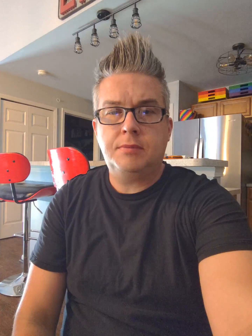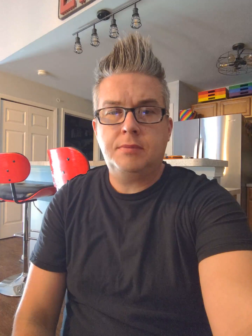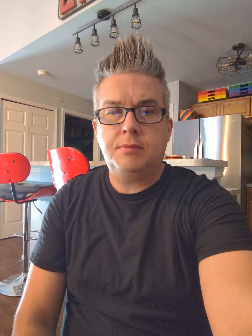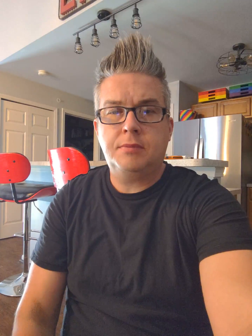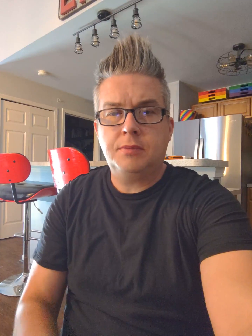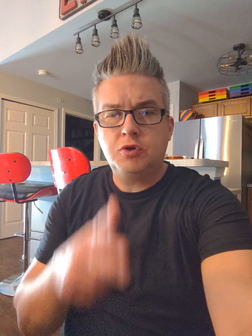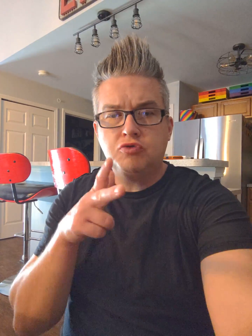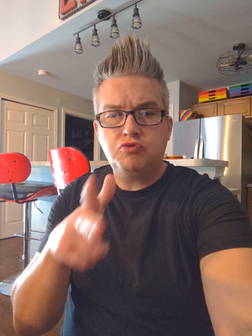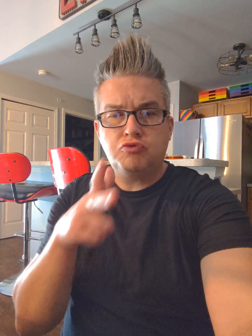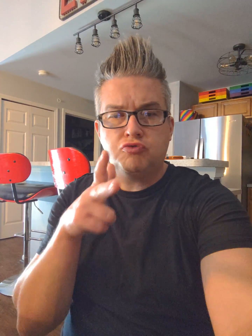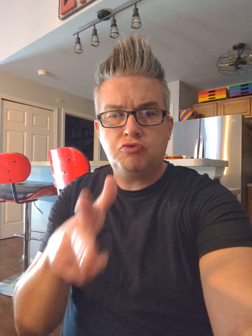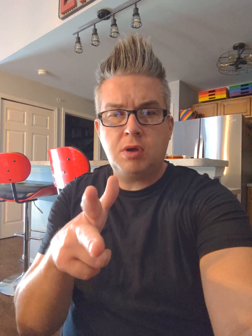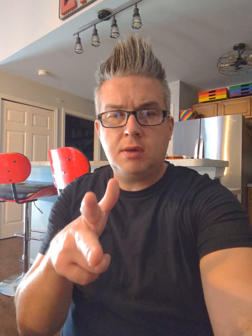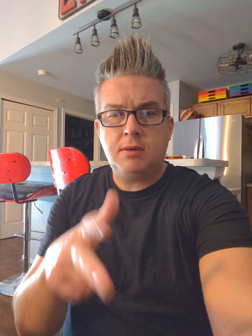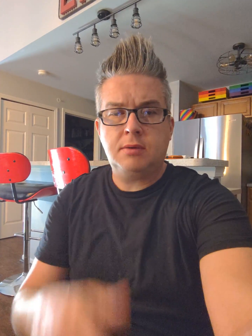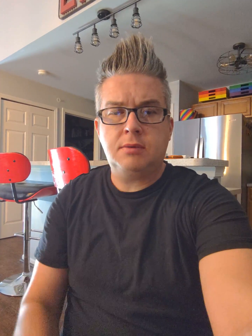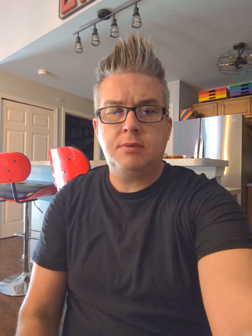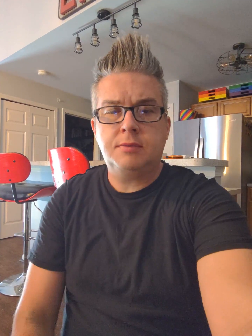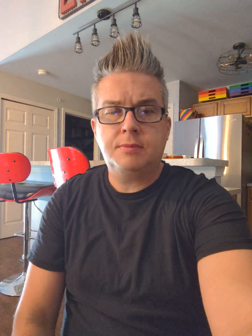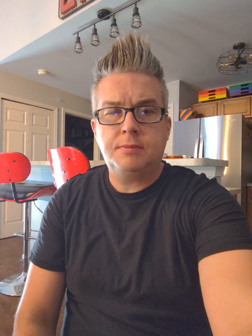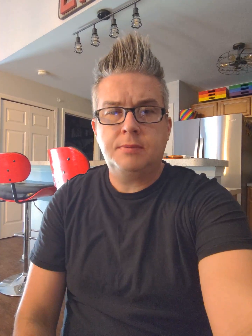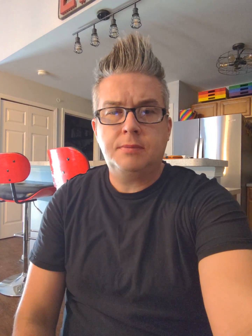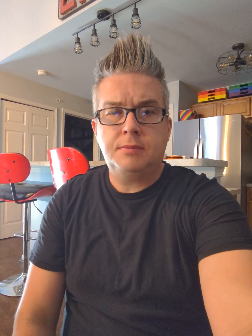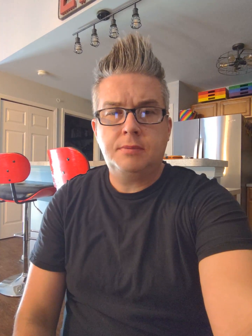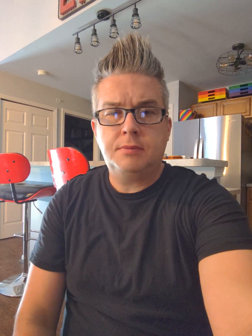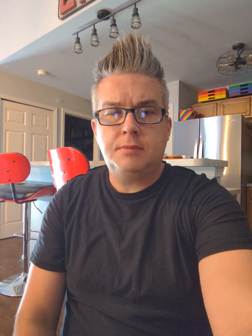garage